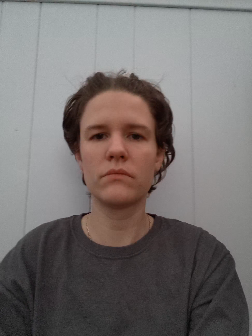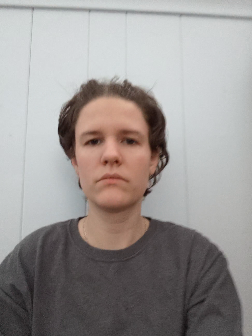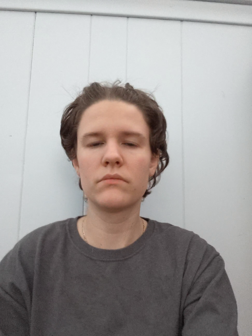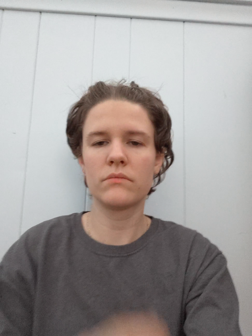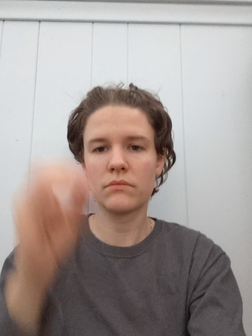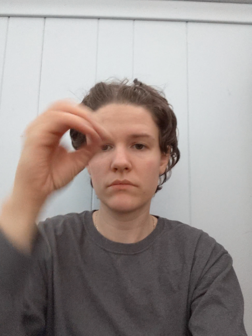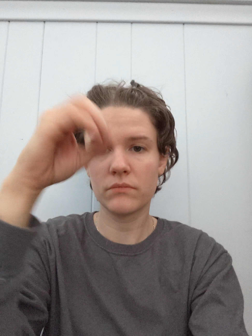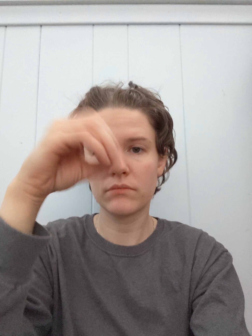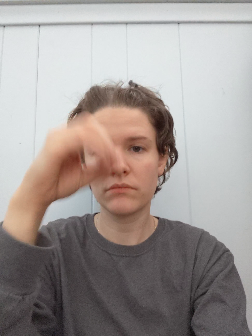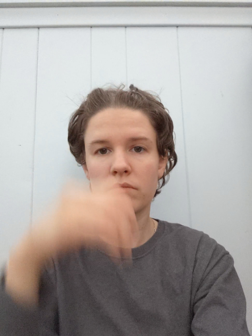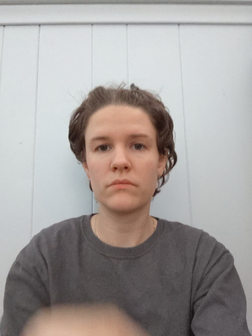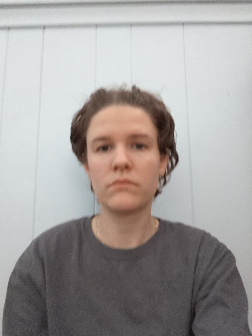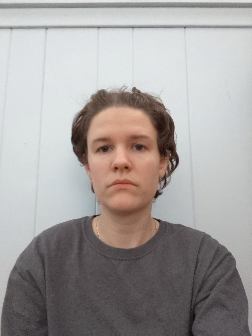owl